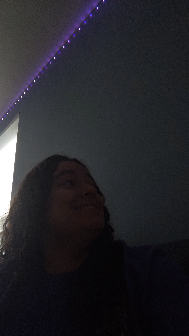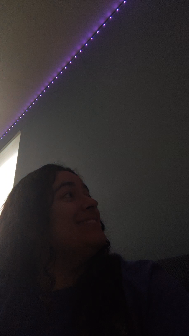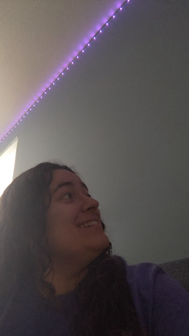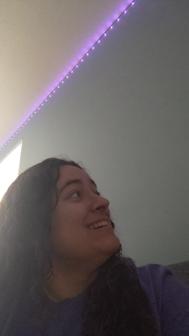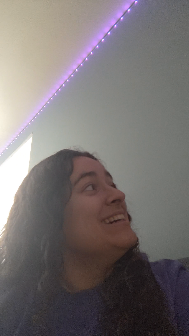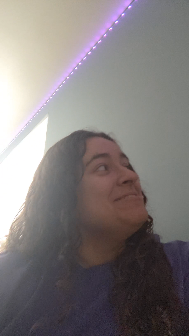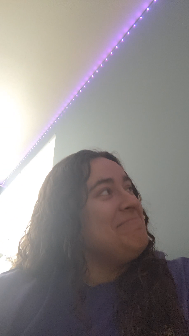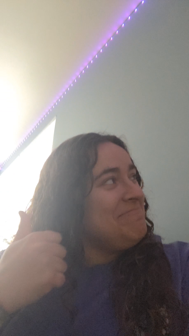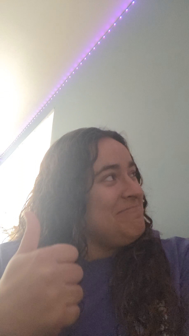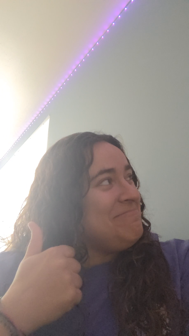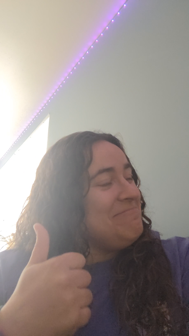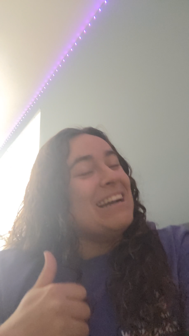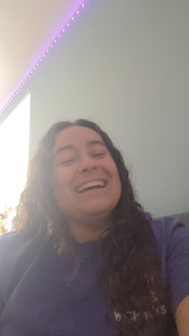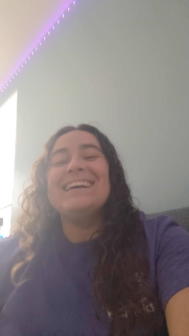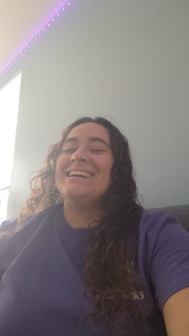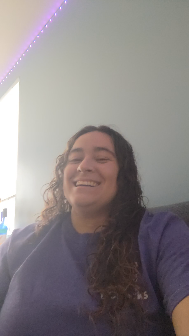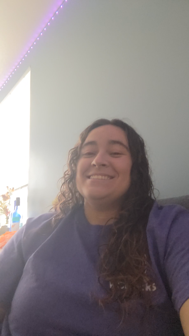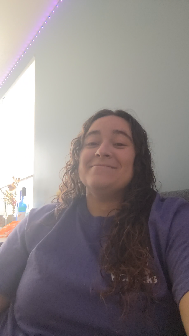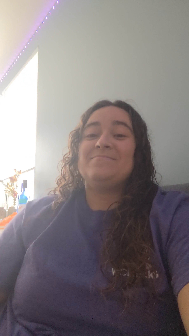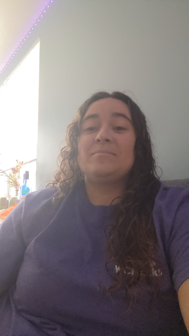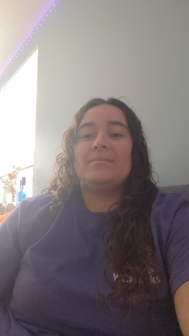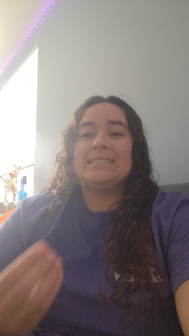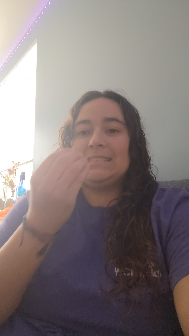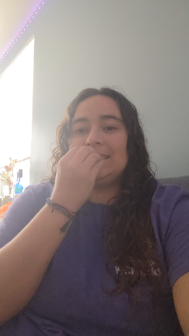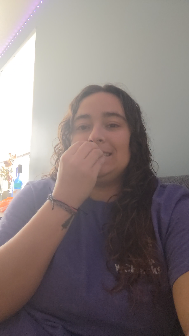eat